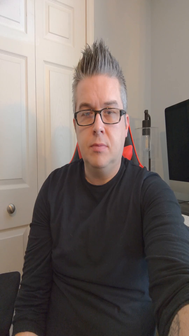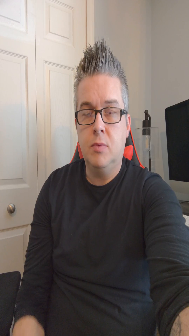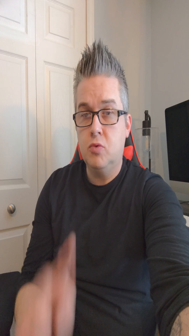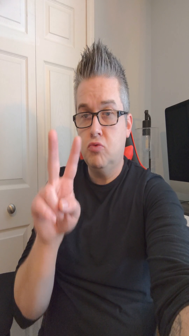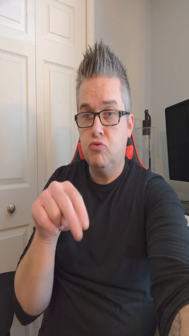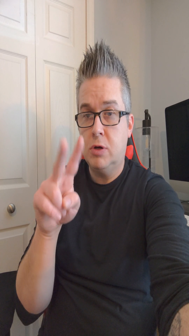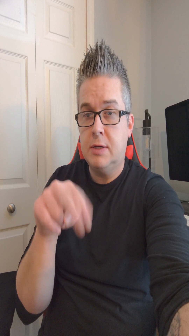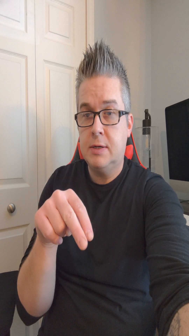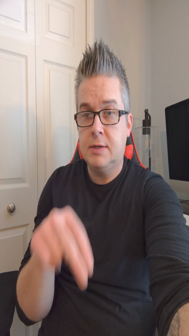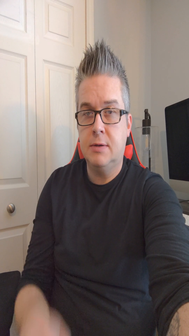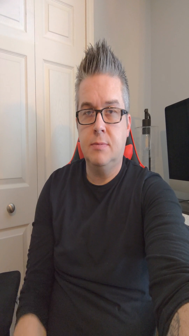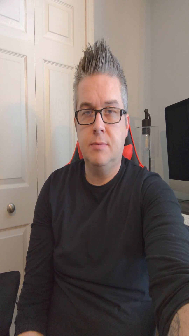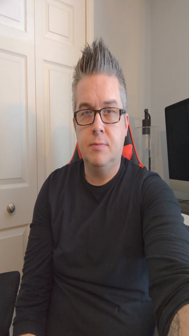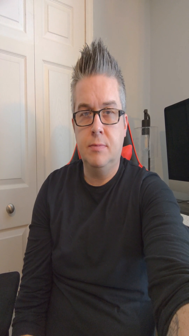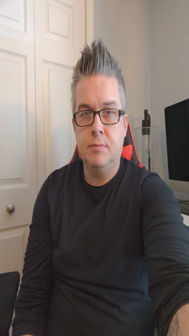read